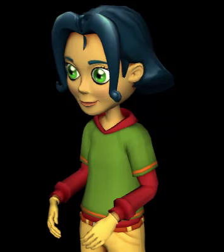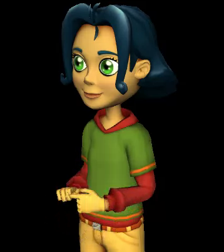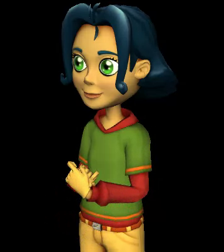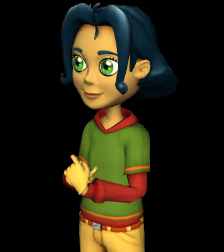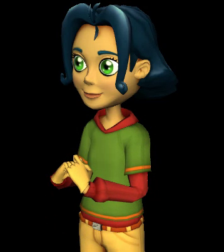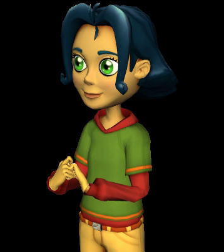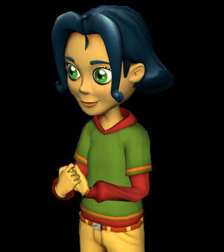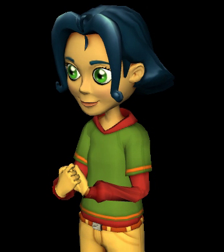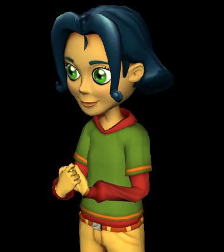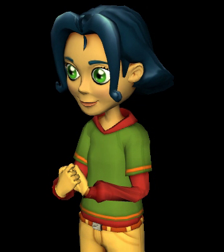يغير